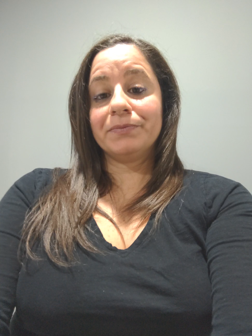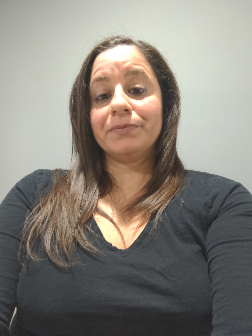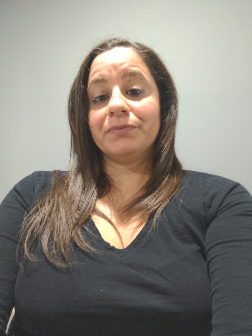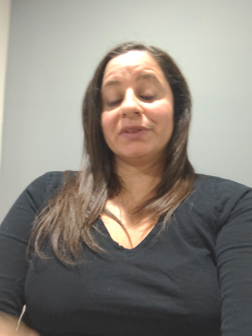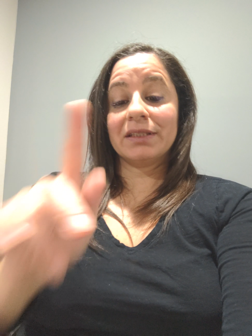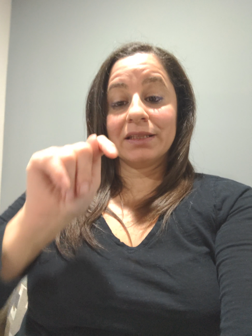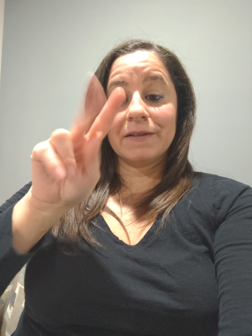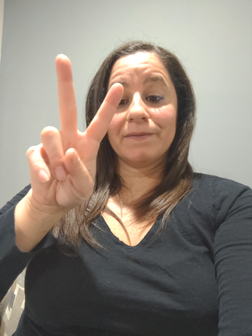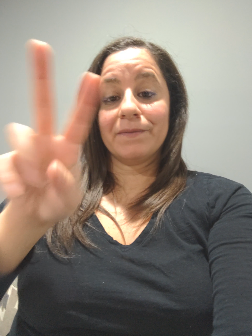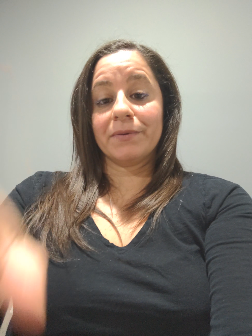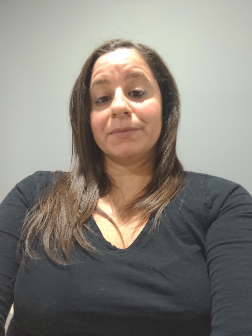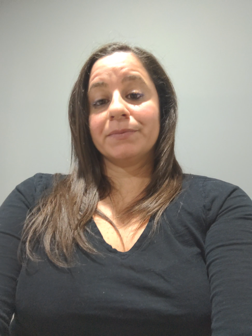TV